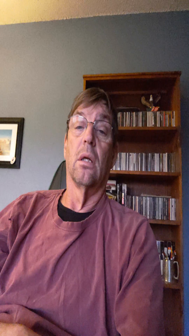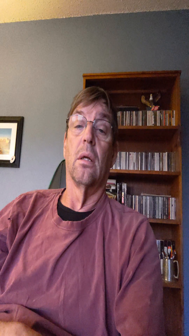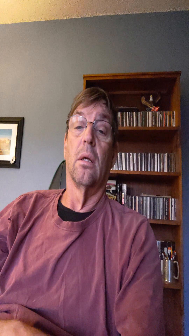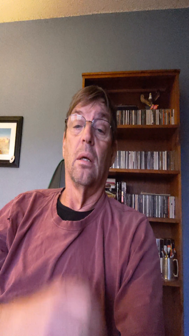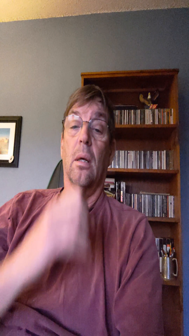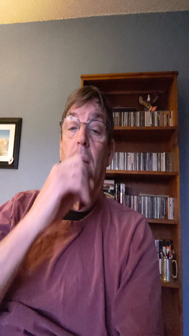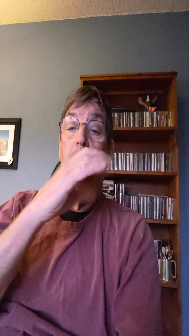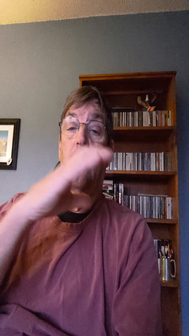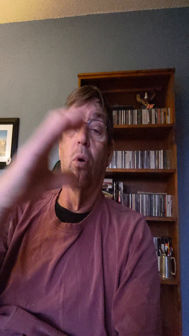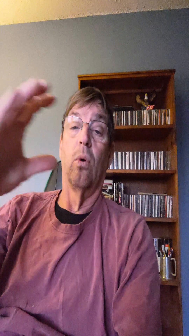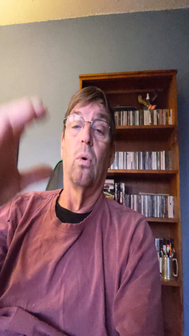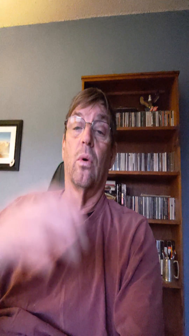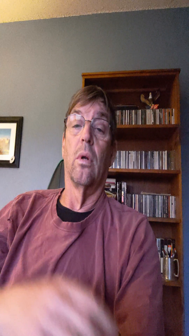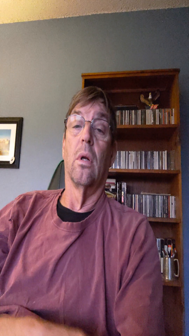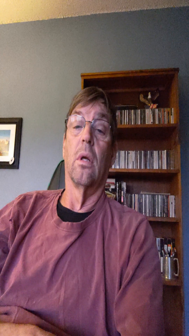balloon